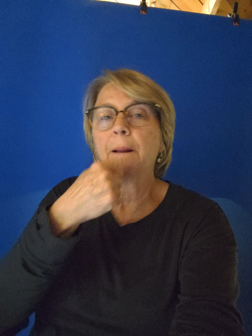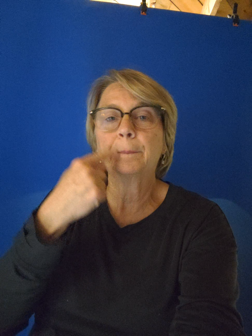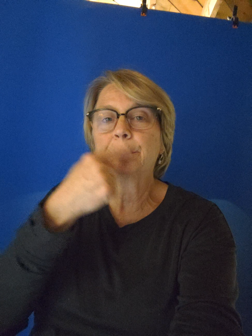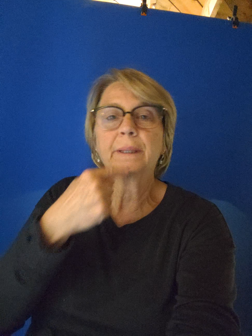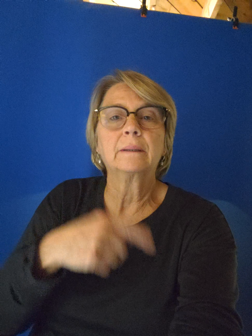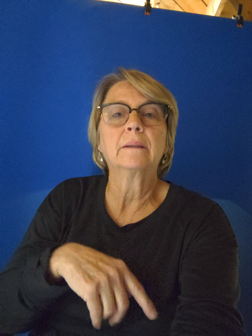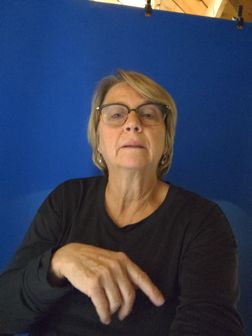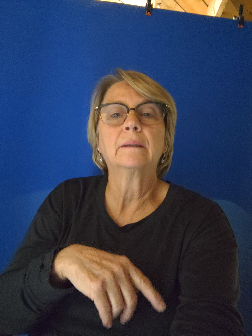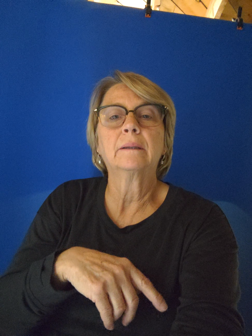lips